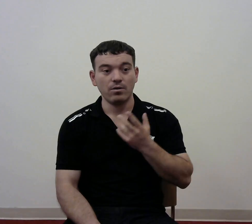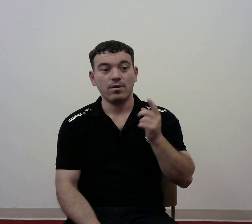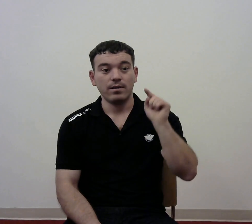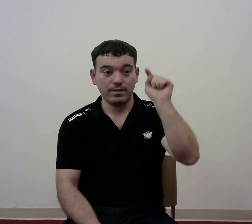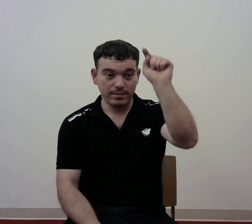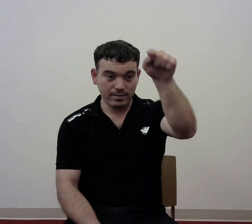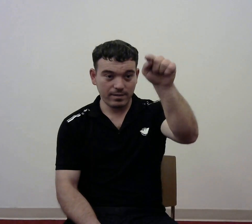ora